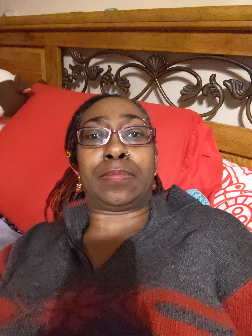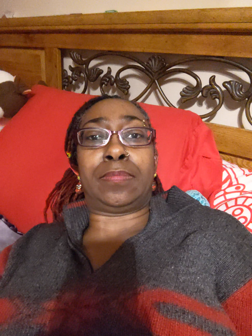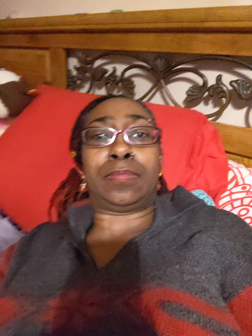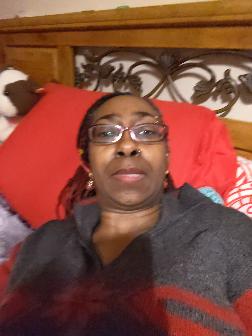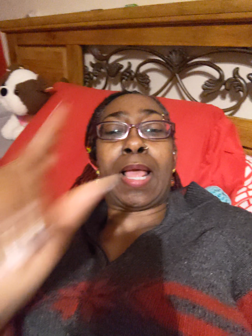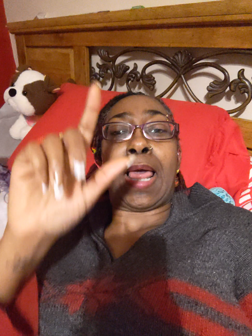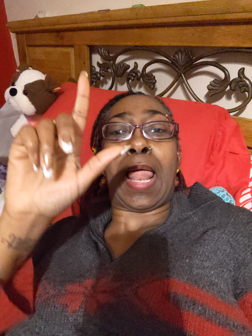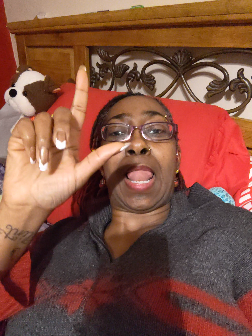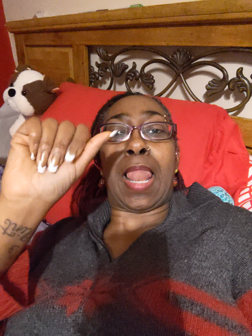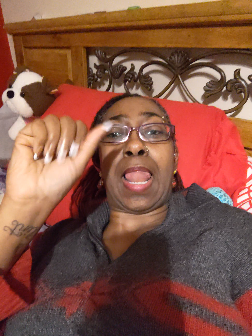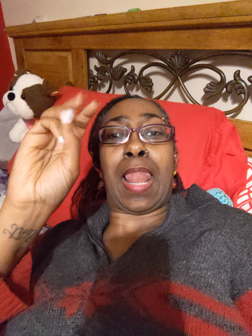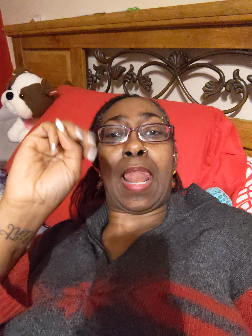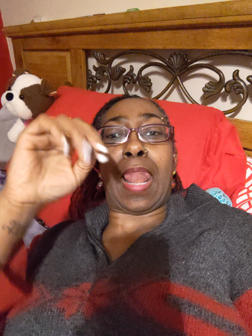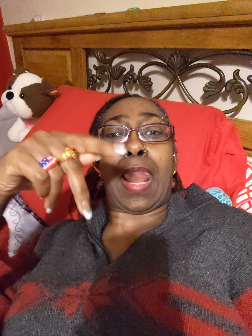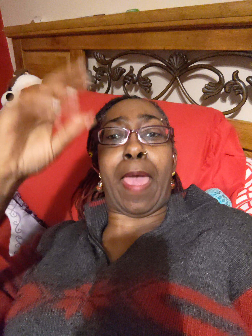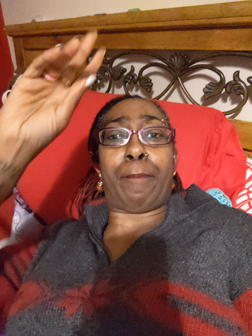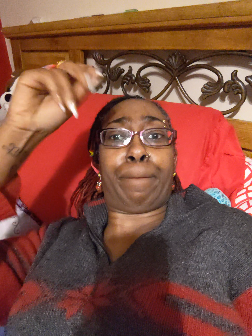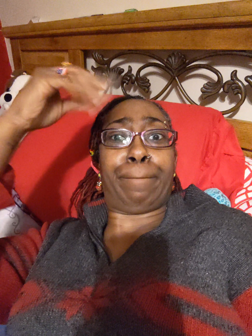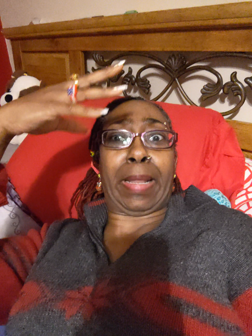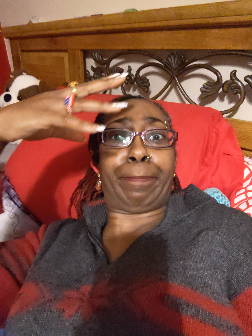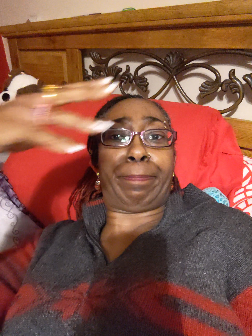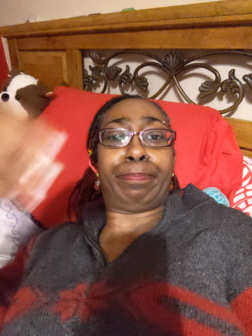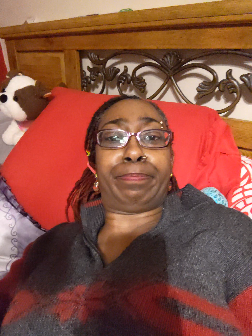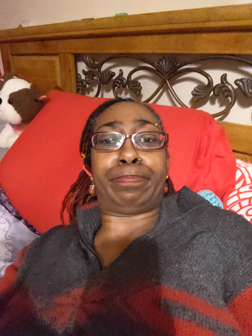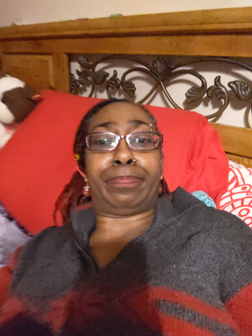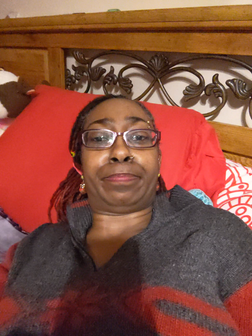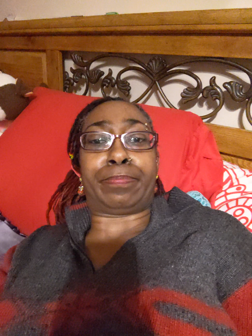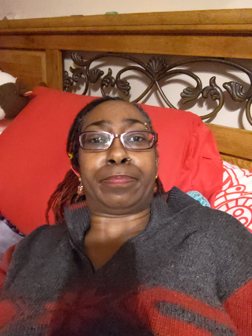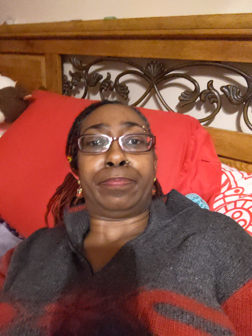lamp